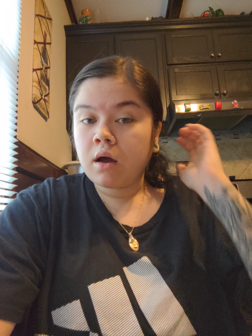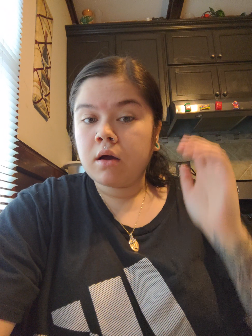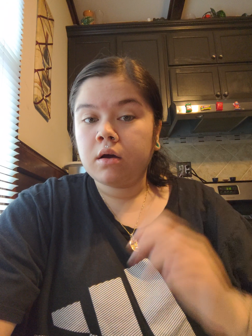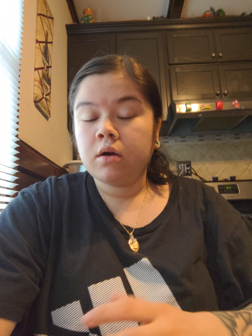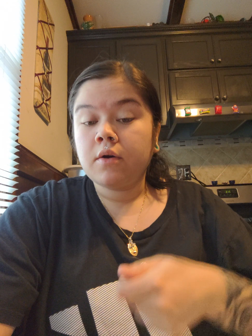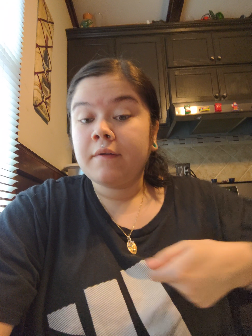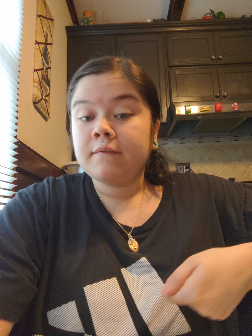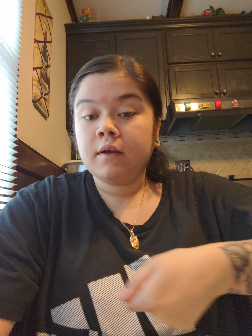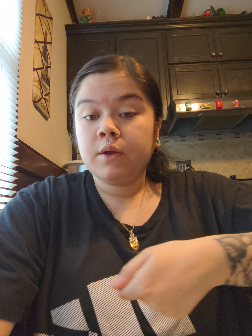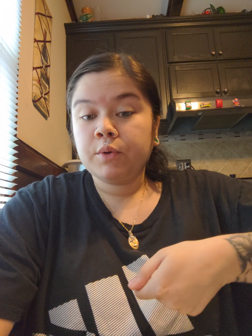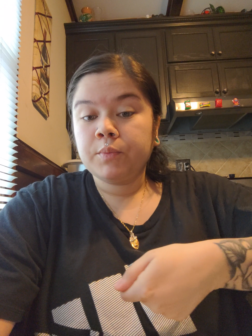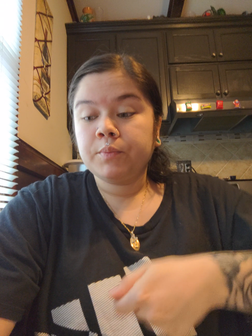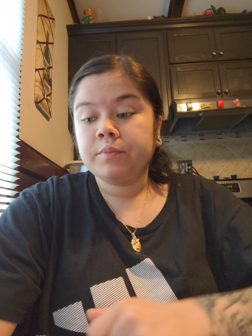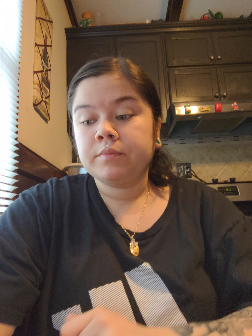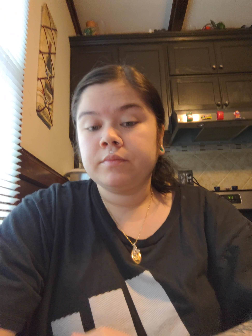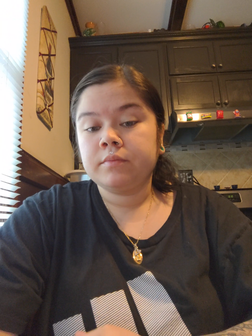vacuum